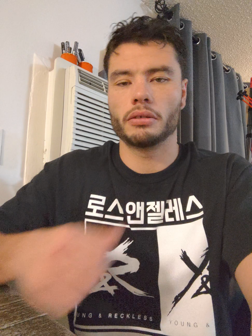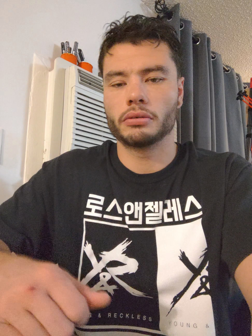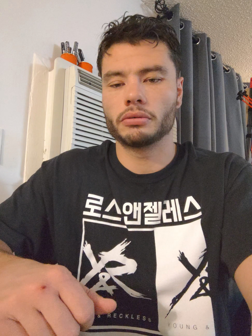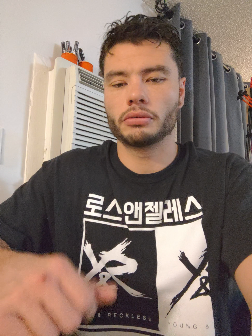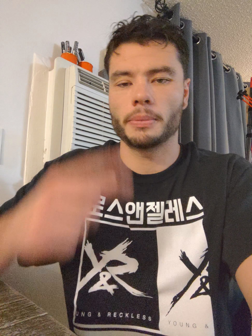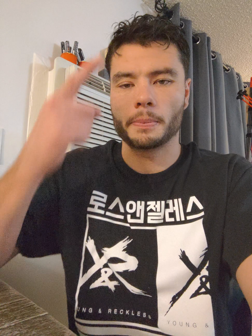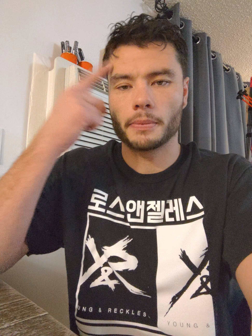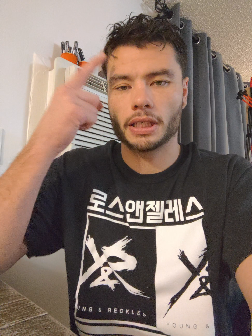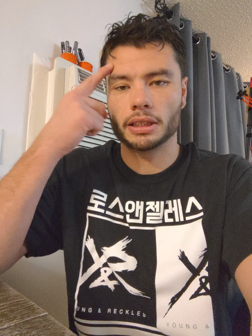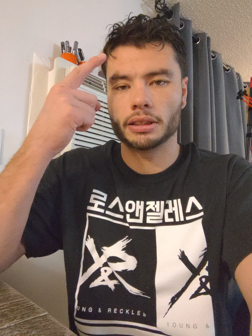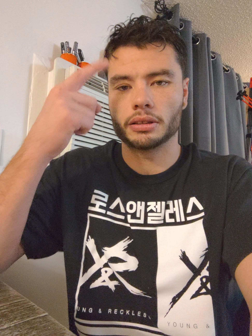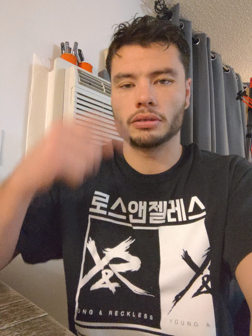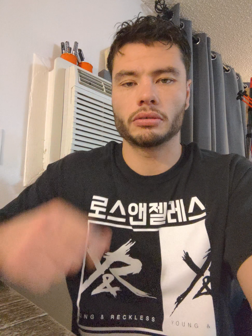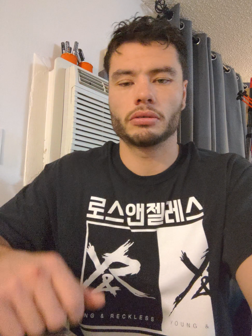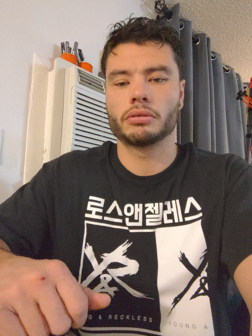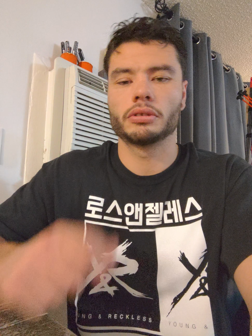penny